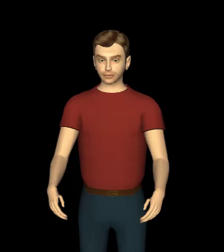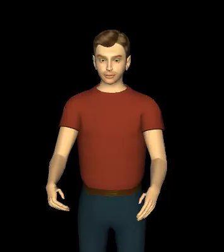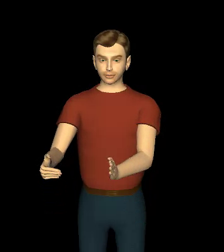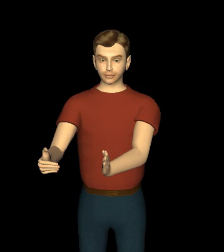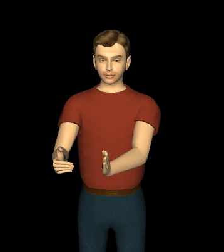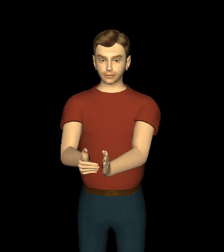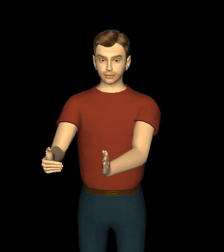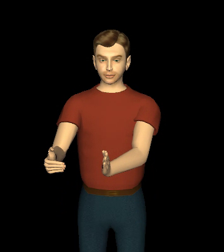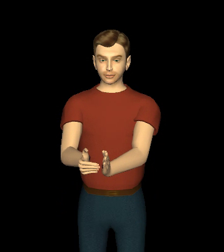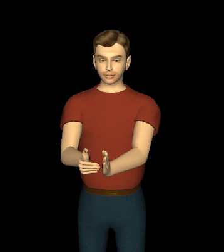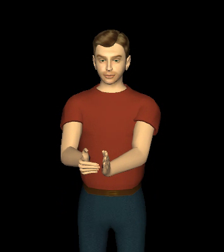مرة أخرى